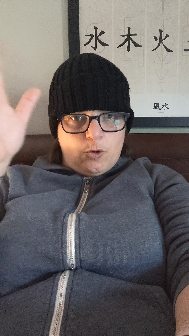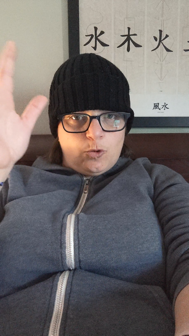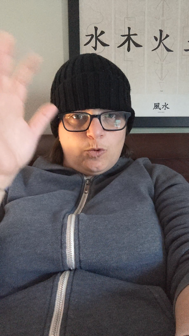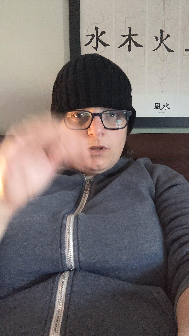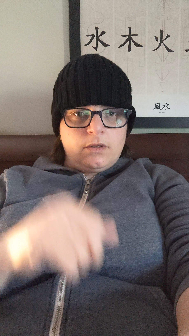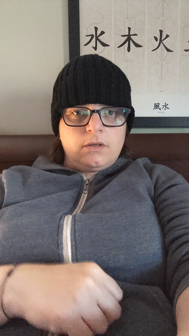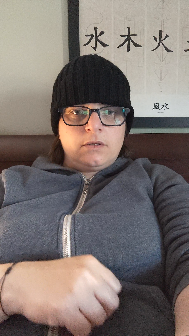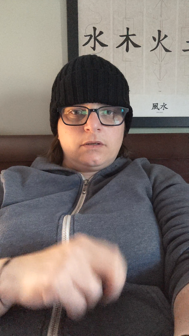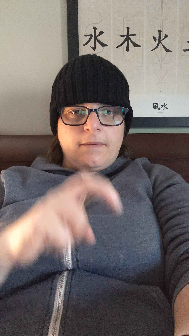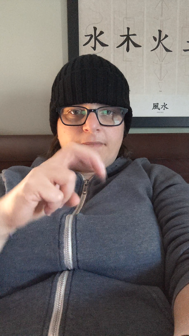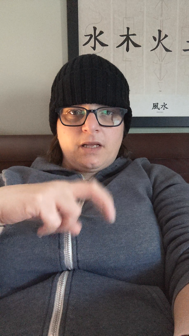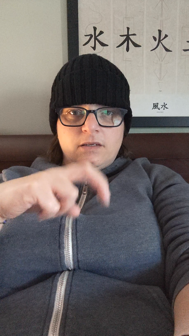potato